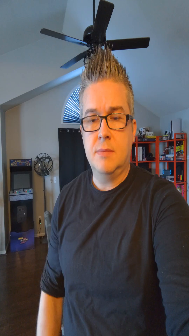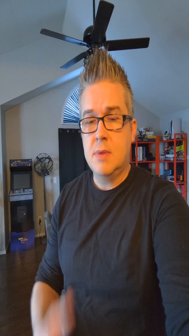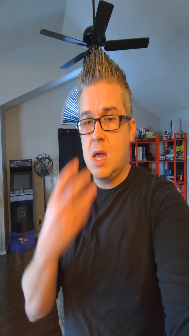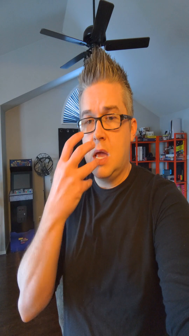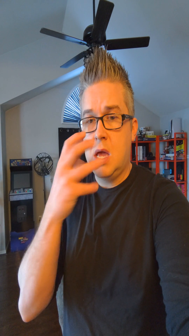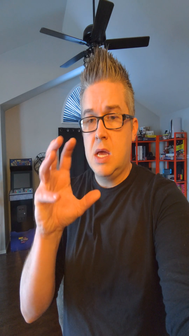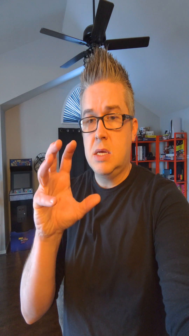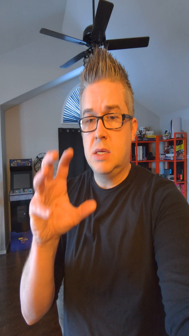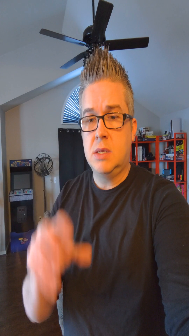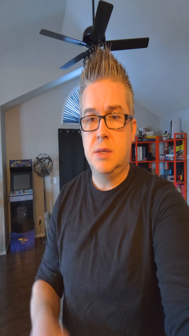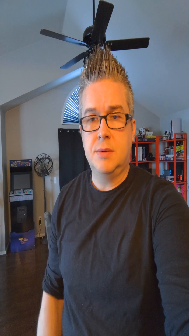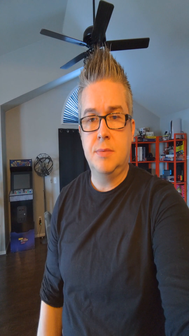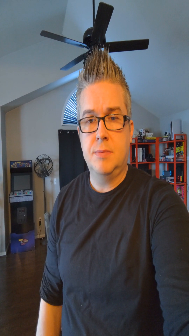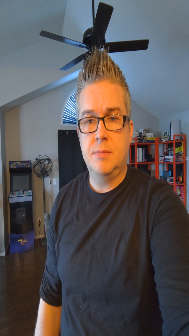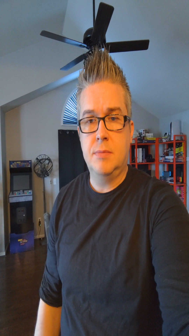hot